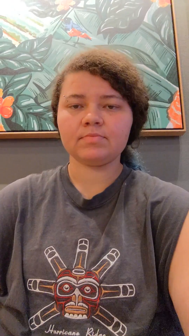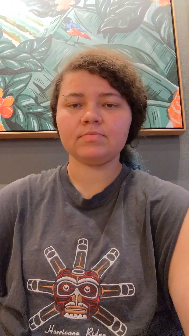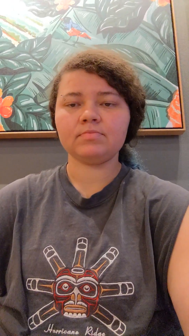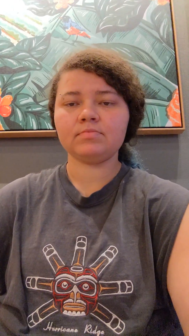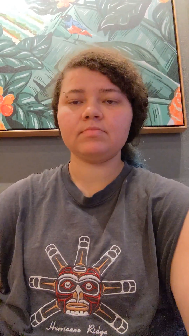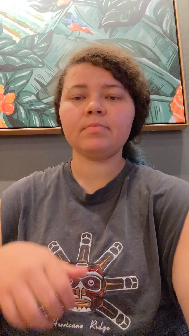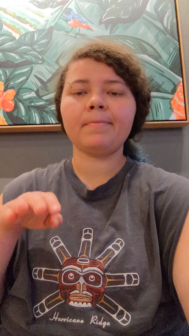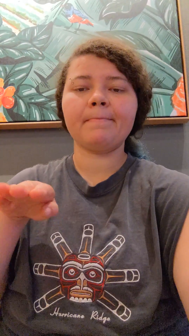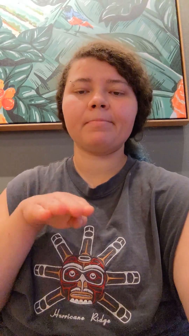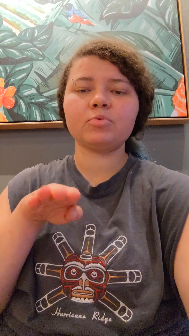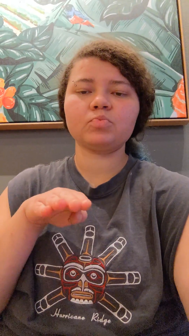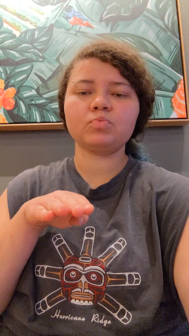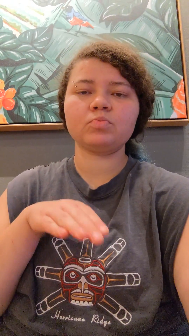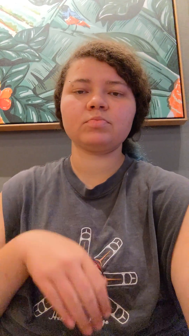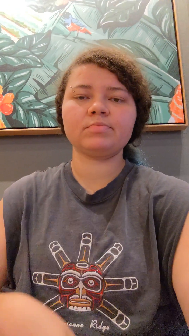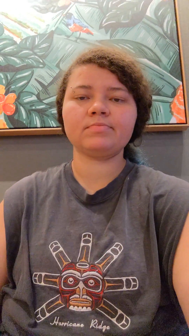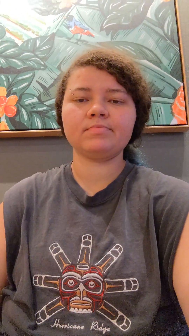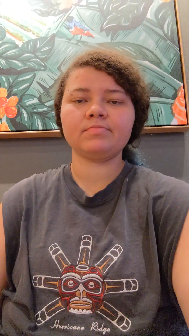boots